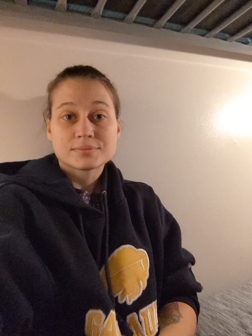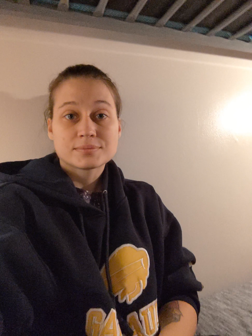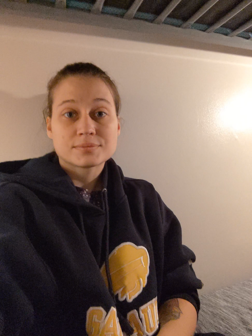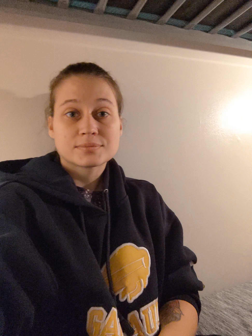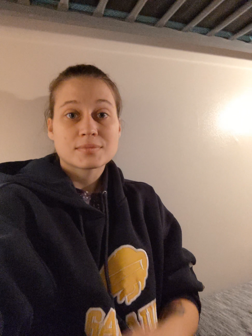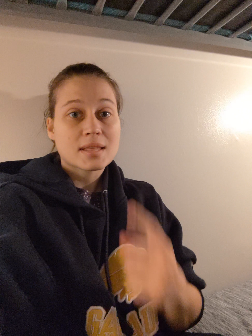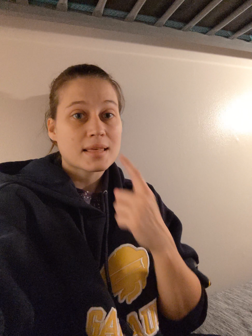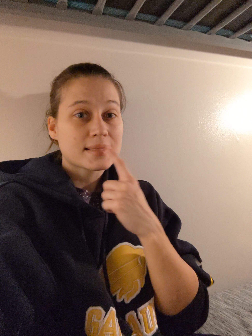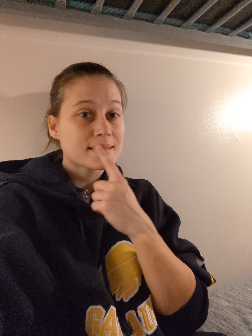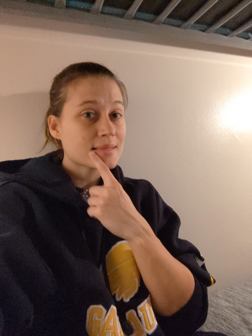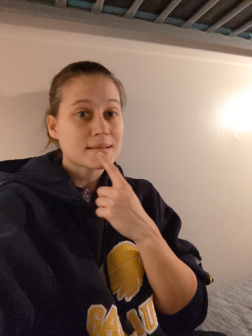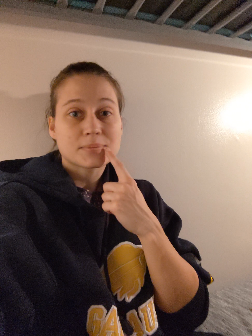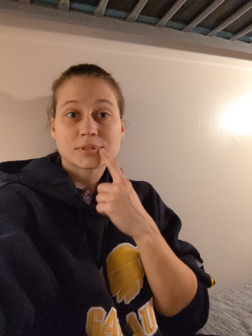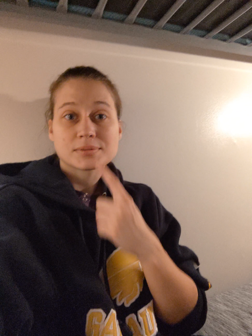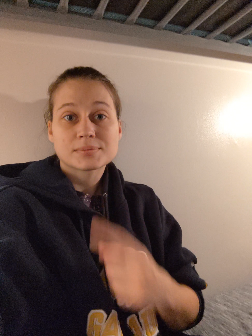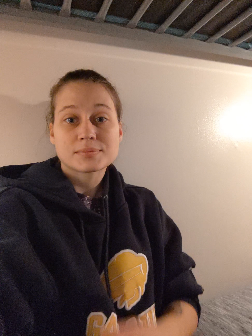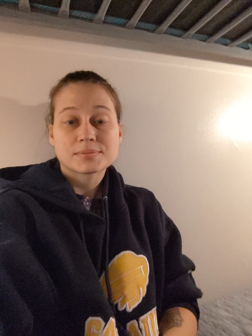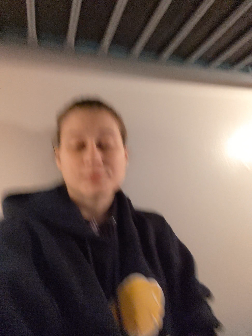lips